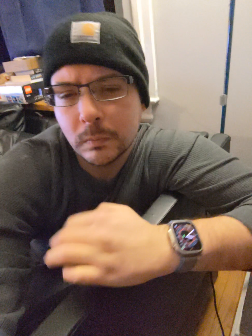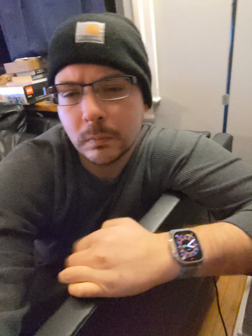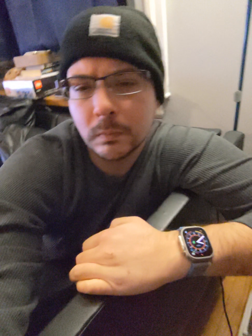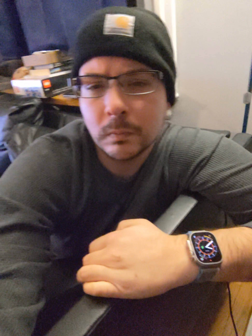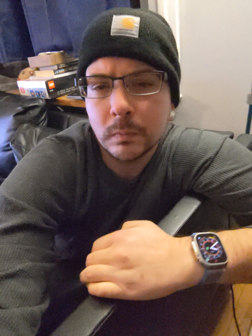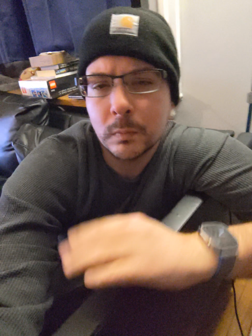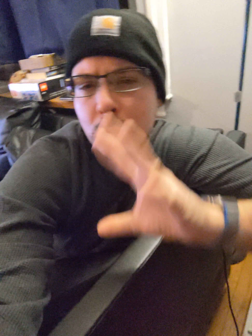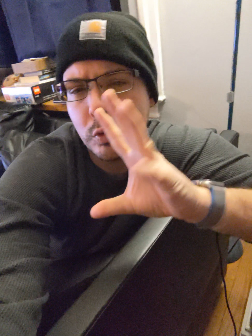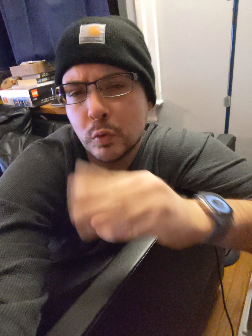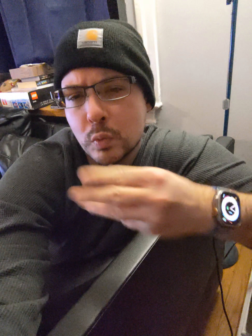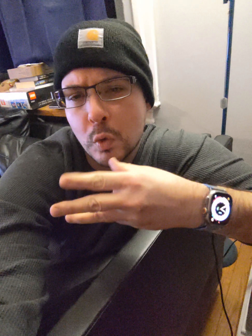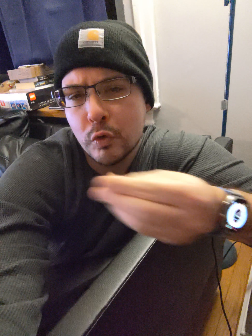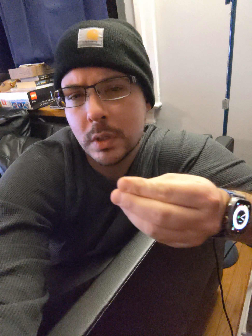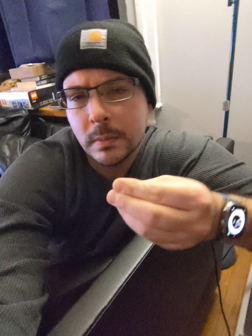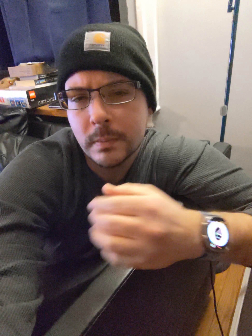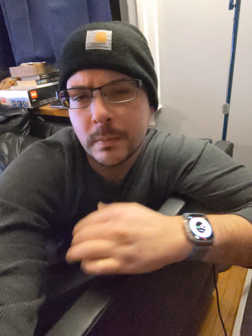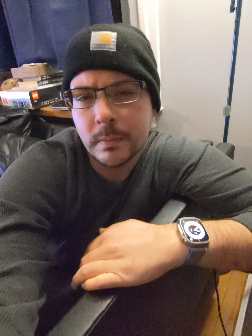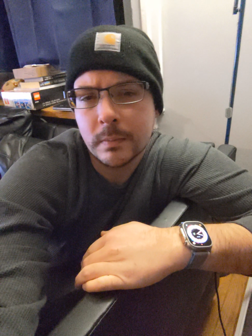story